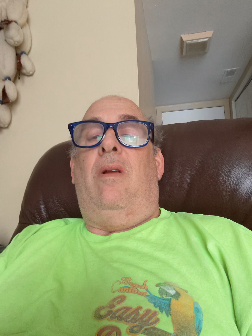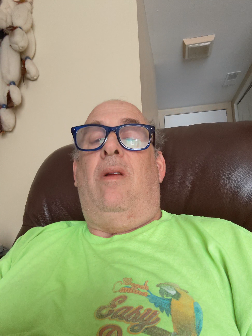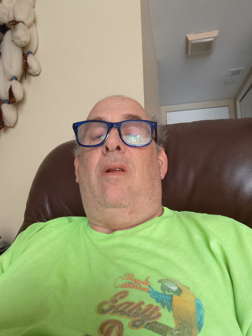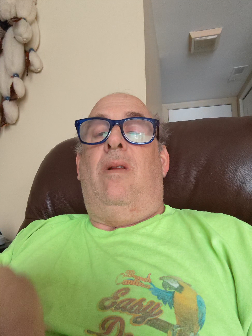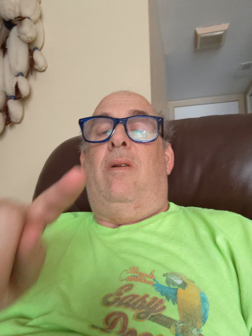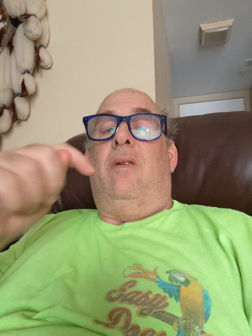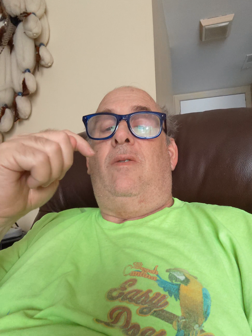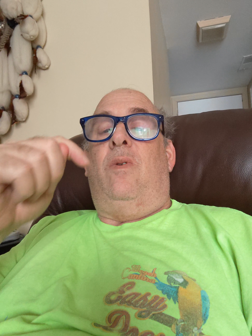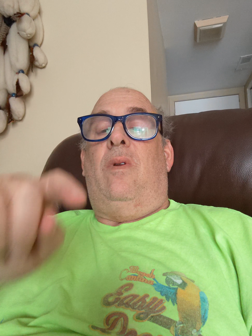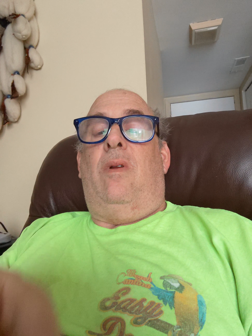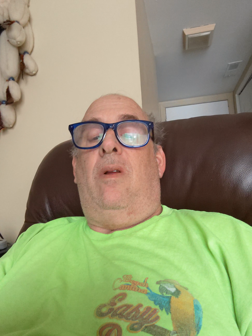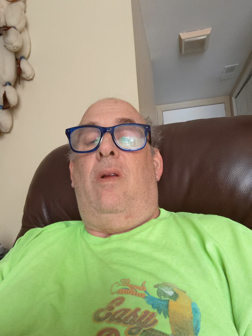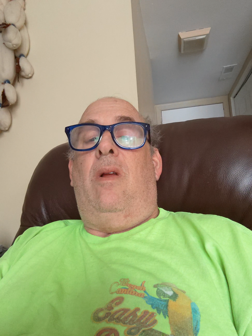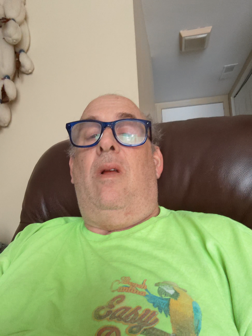toy